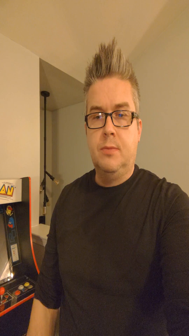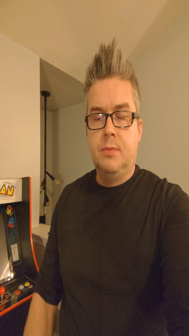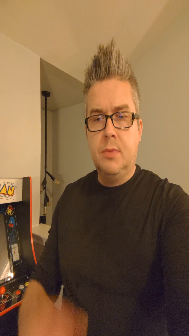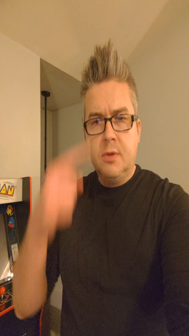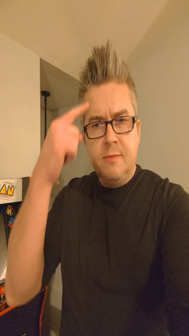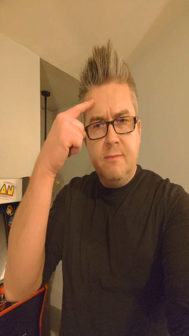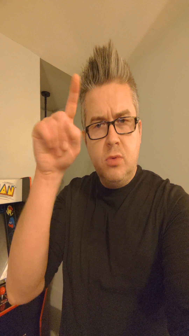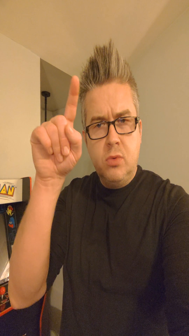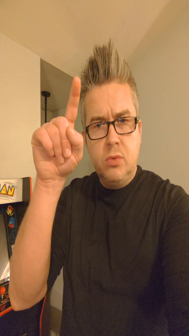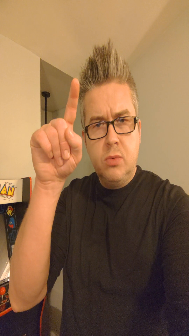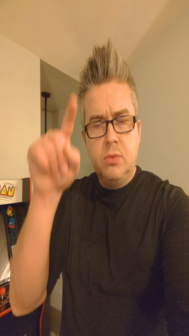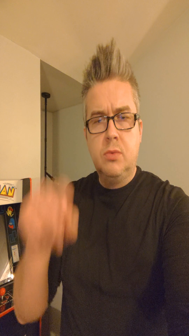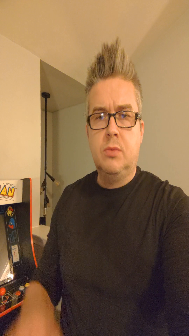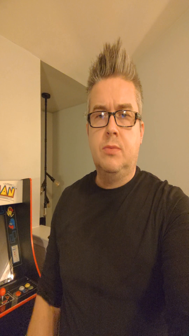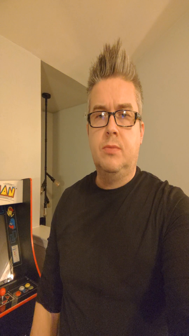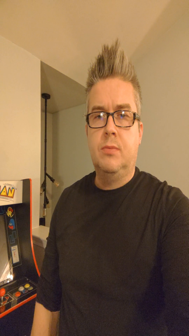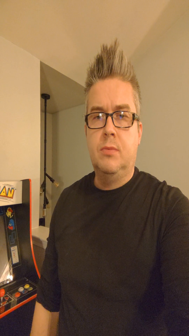for